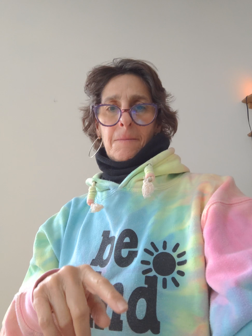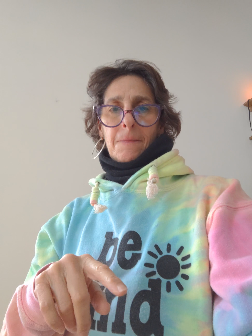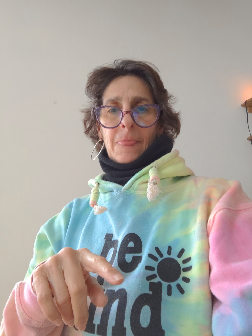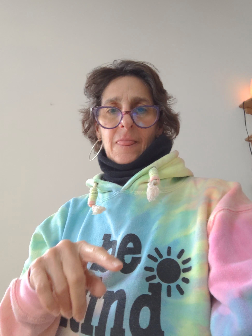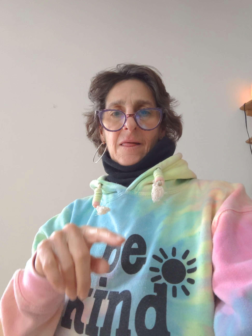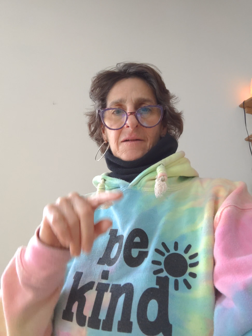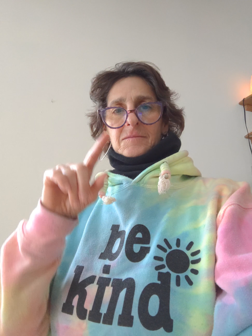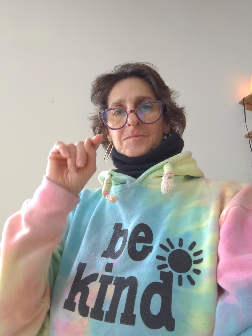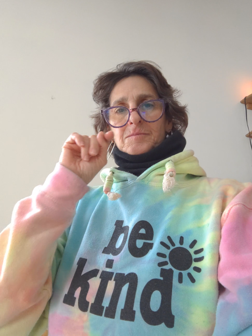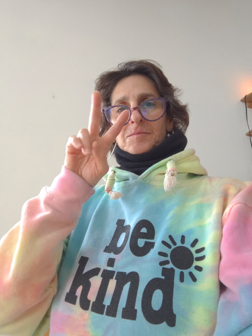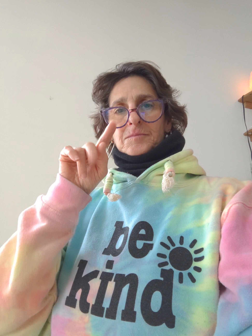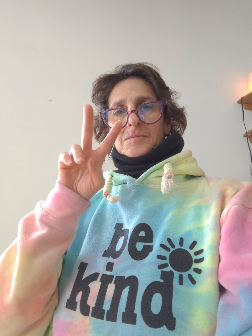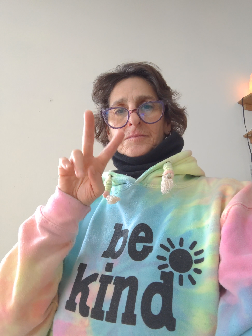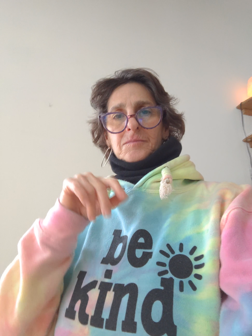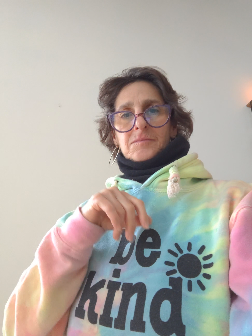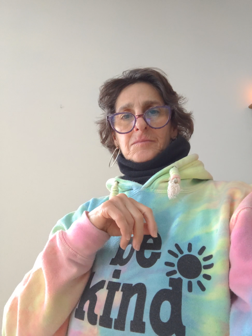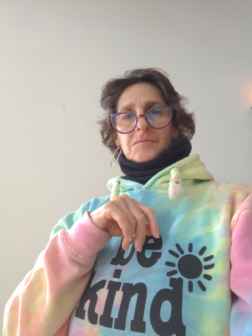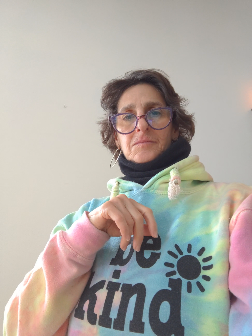TV